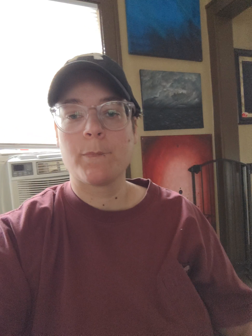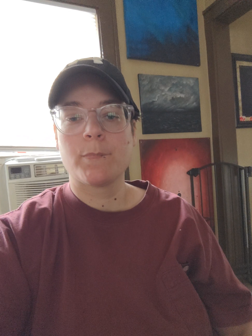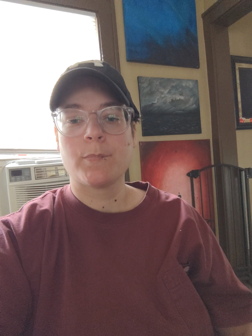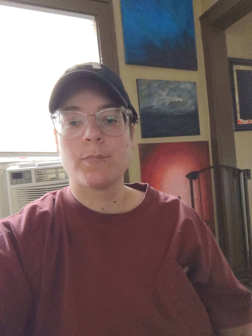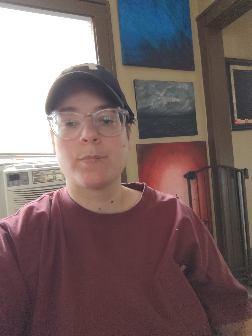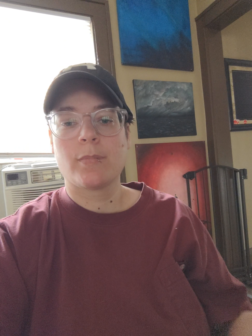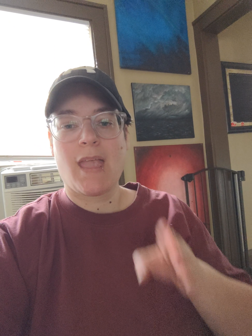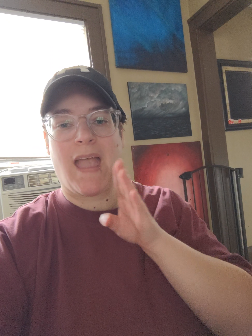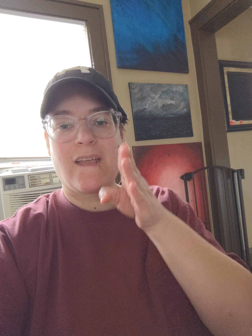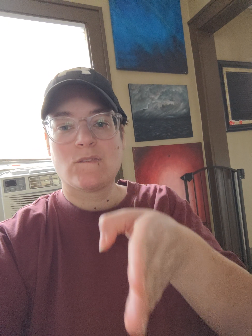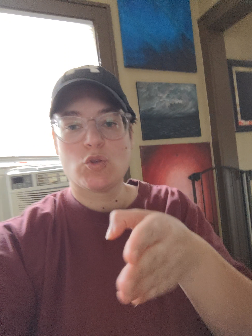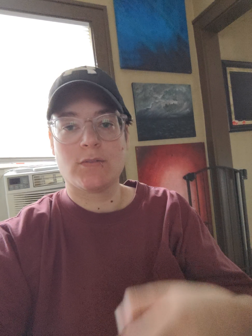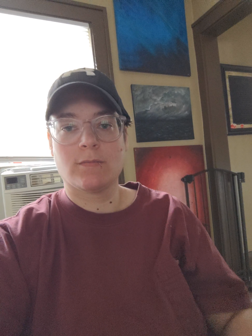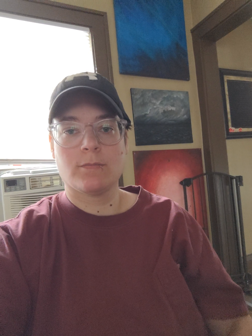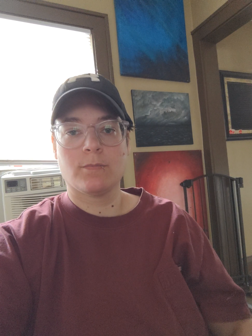after